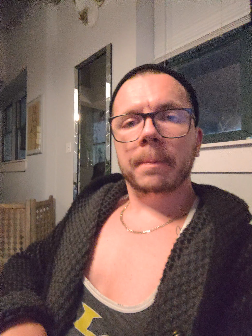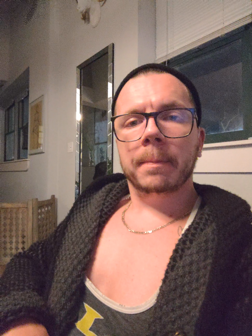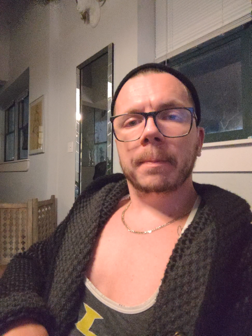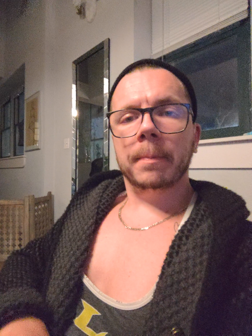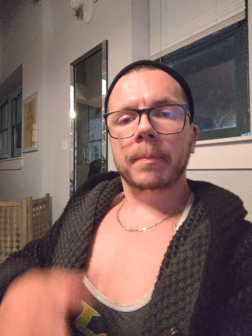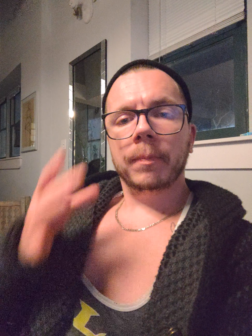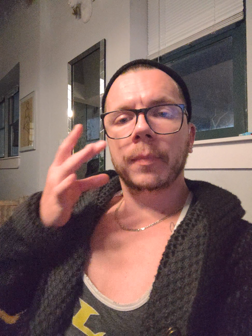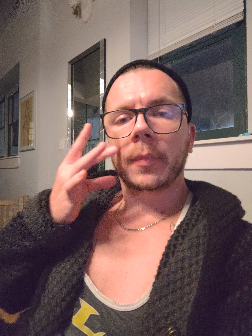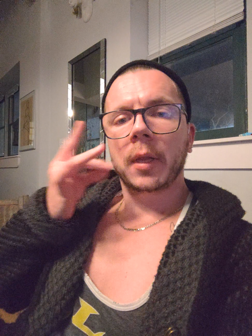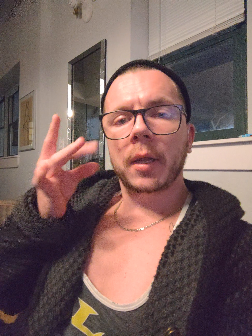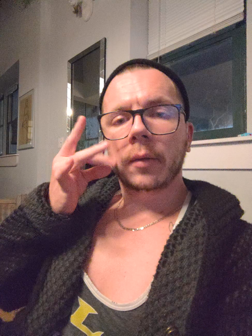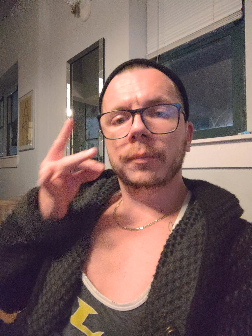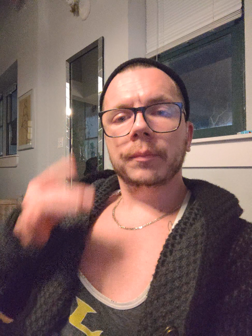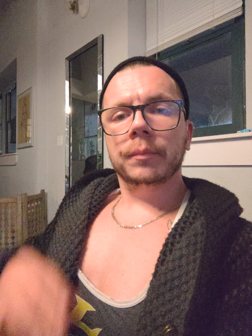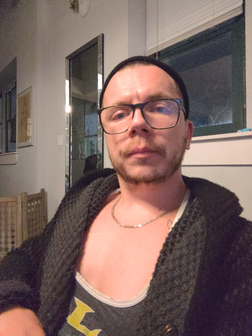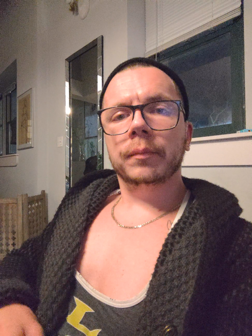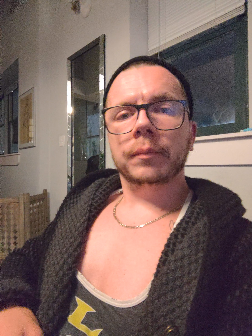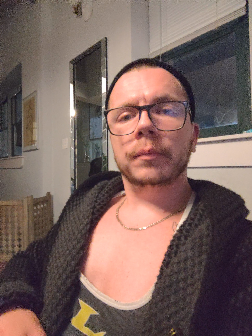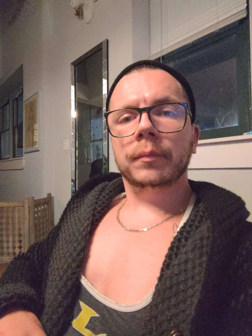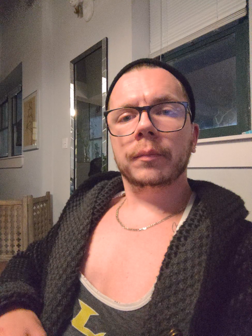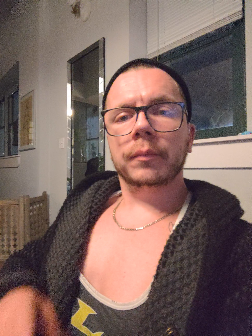cat